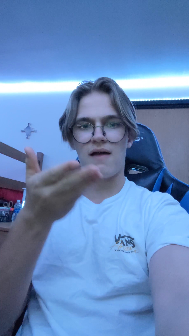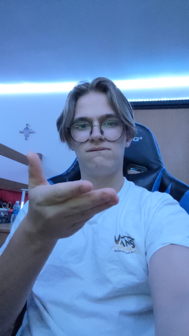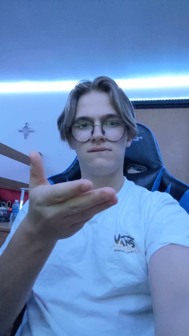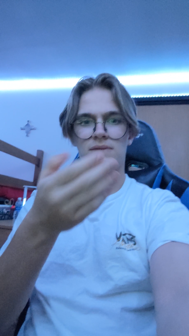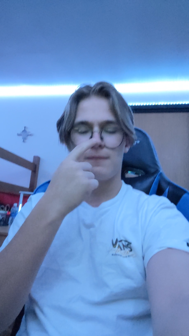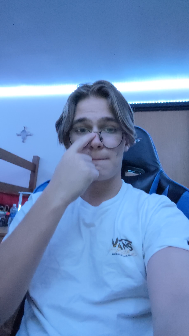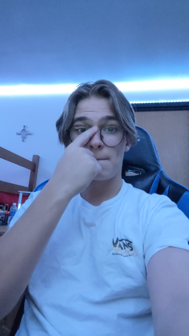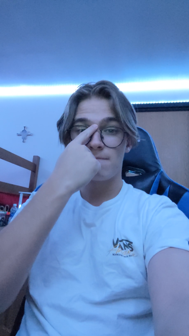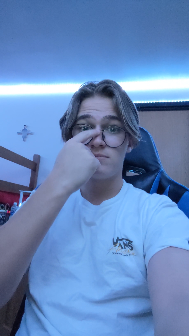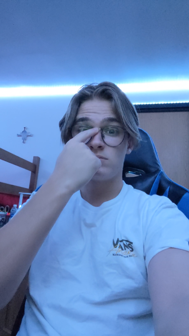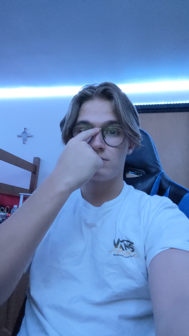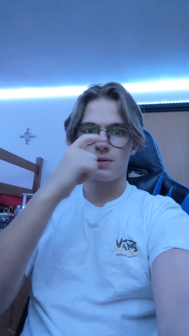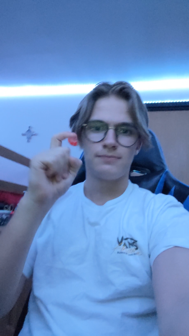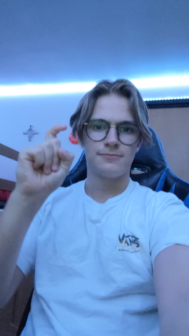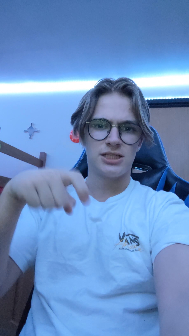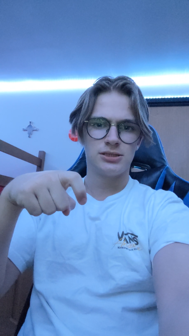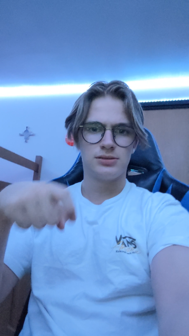must